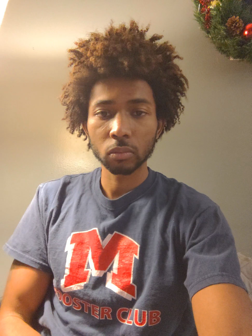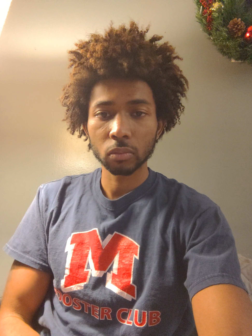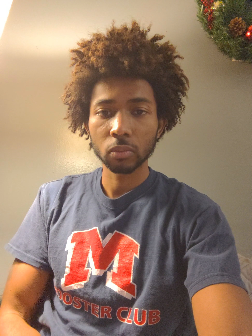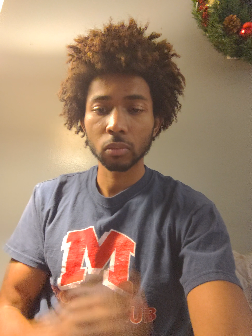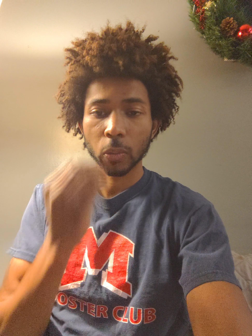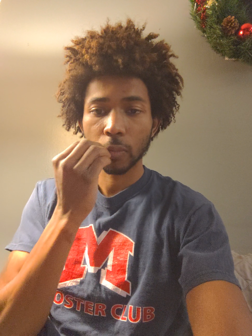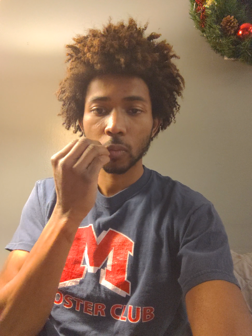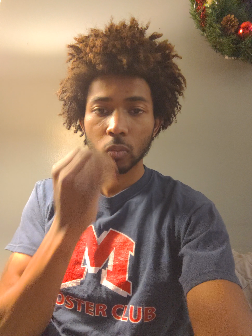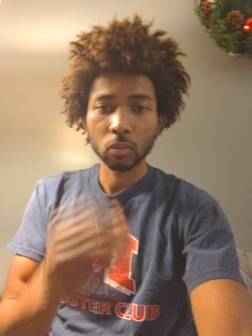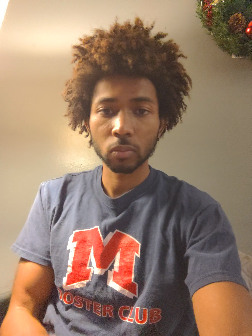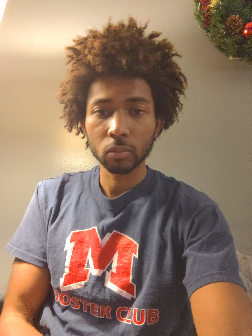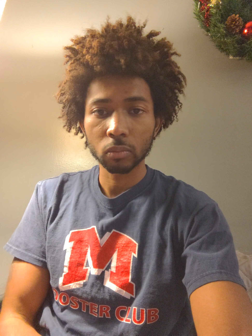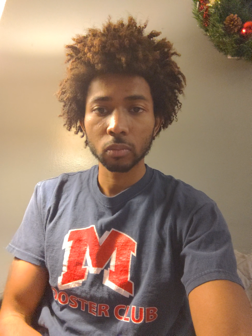food